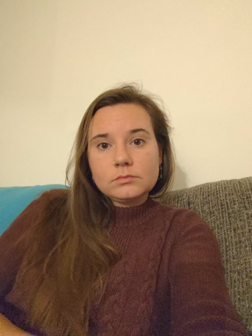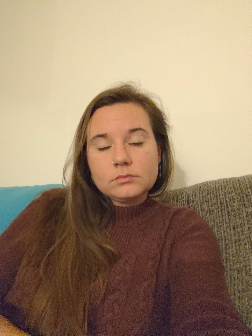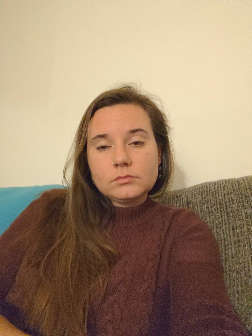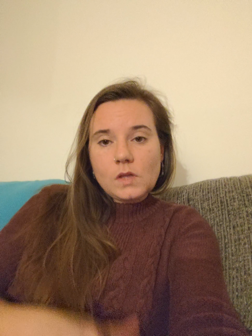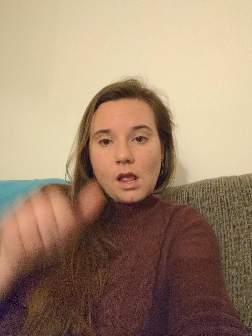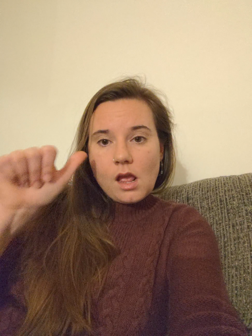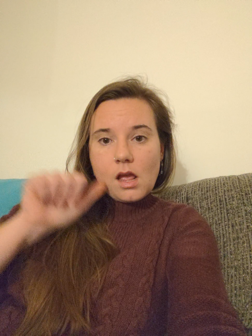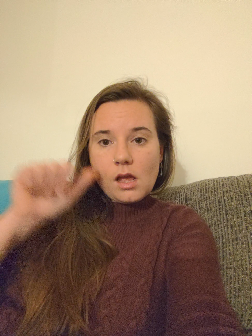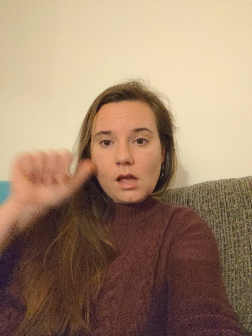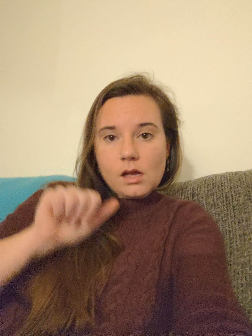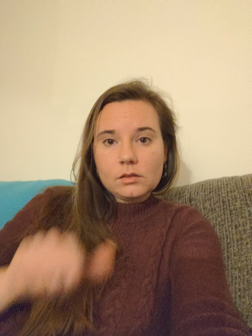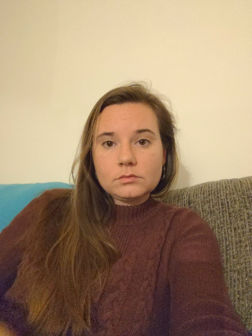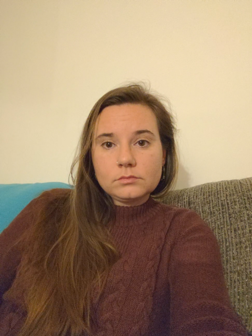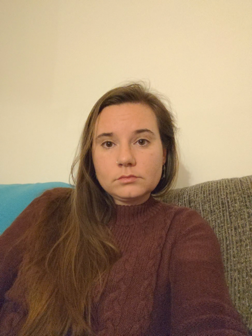aunt